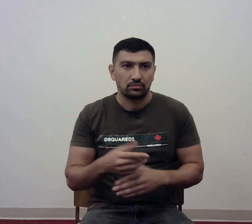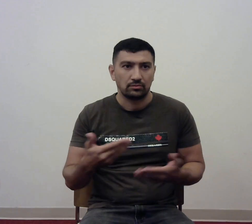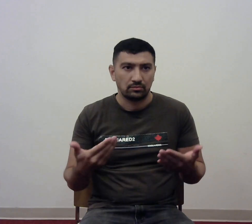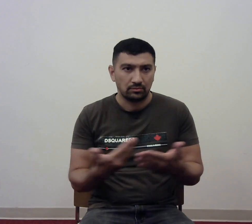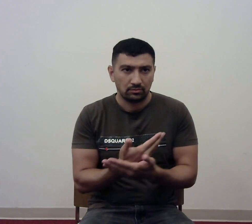yeni